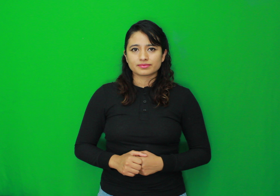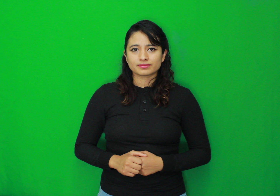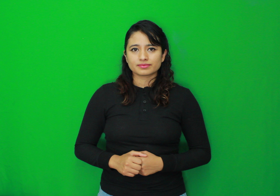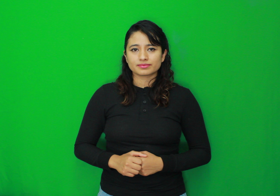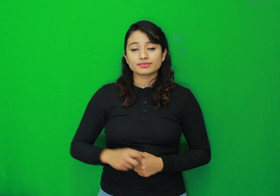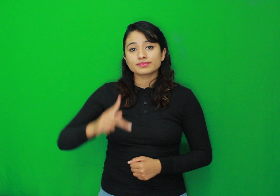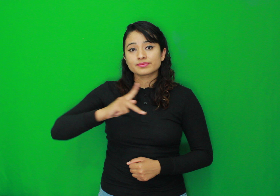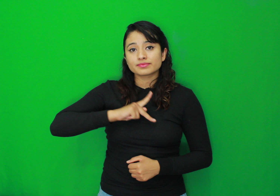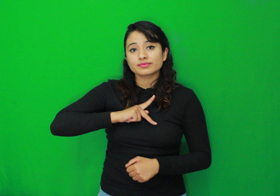mi